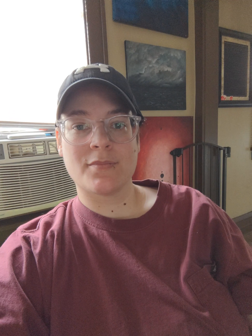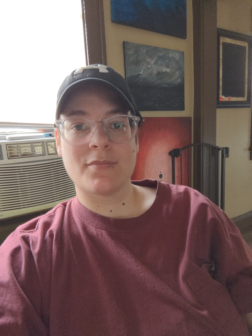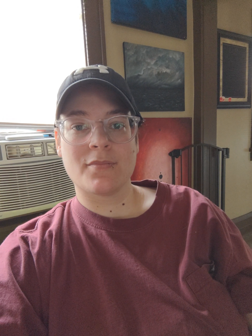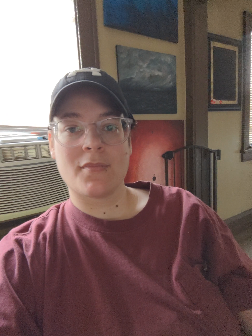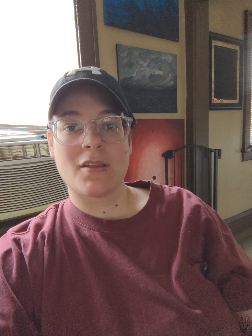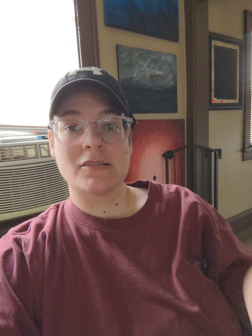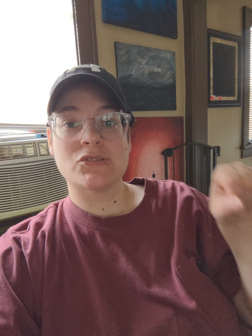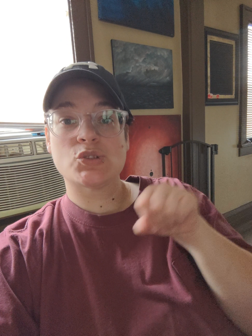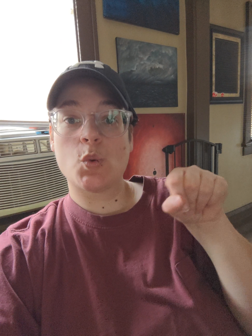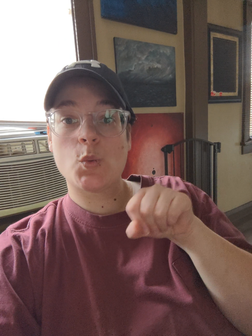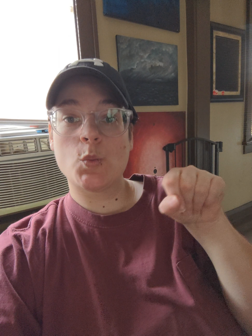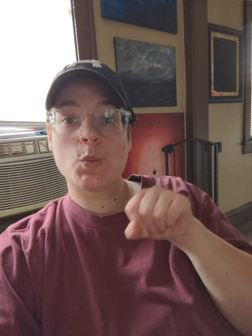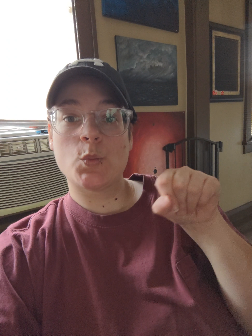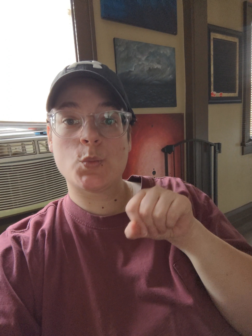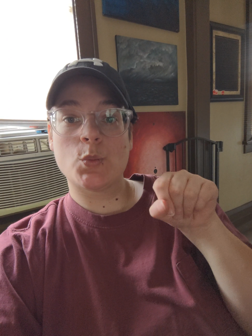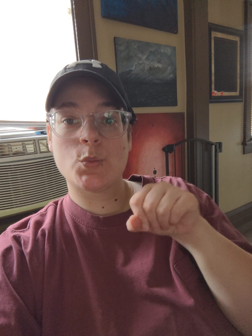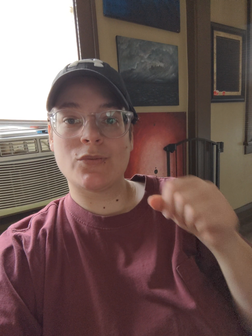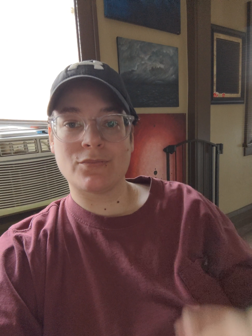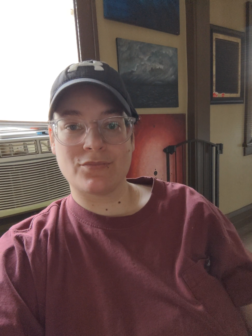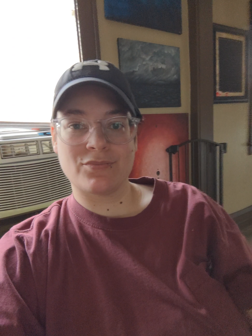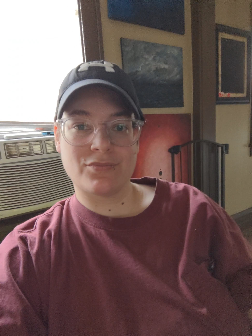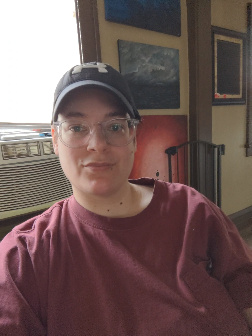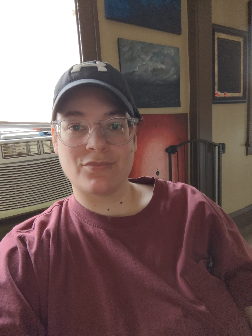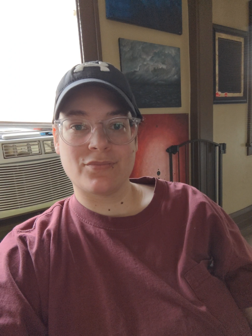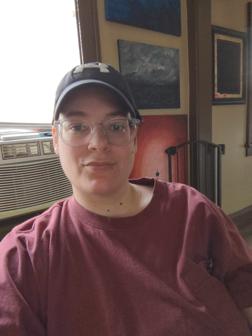shoe